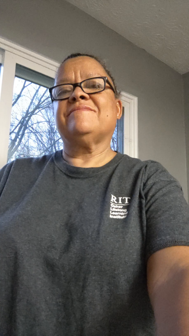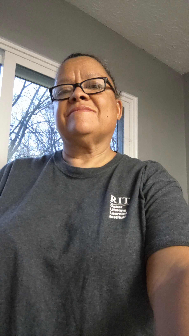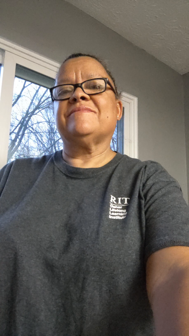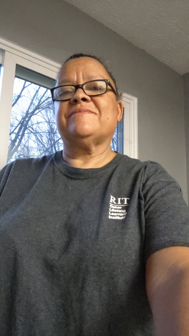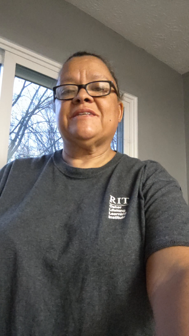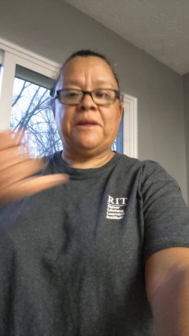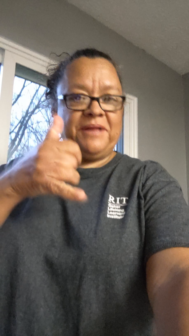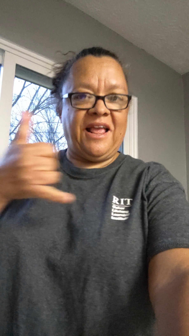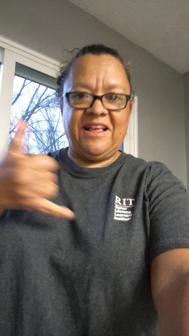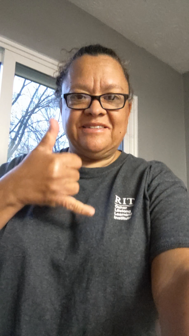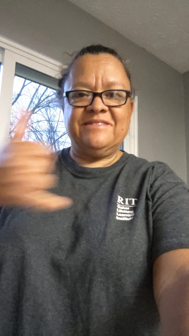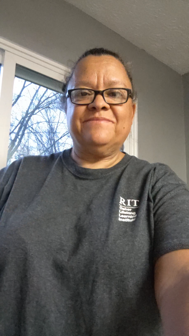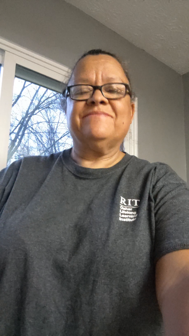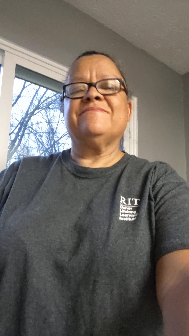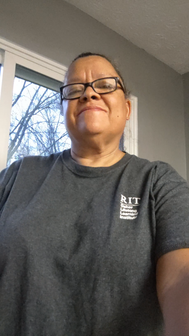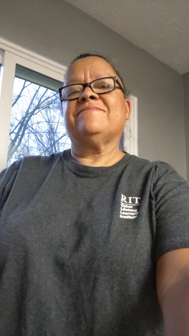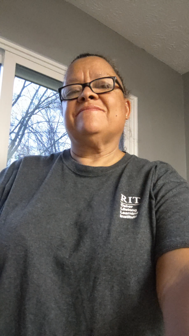play